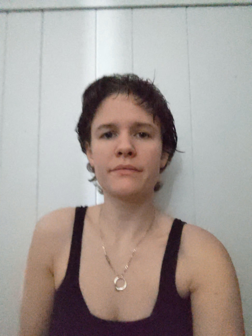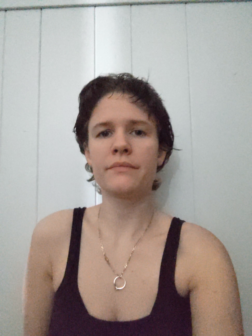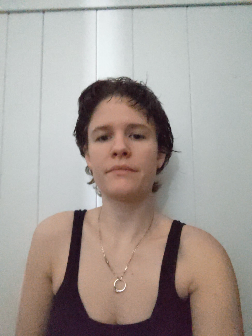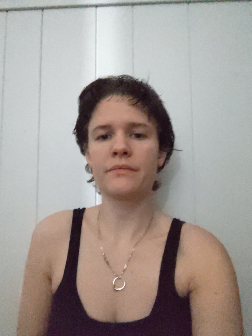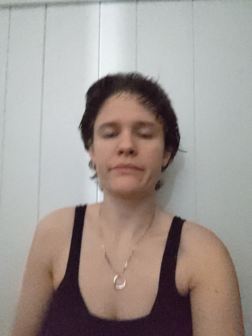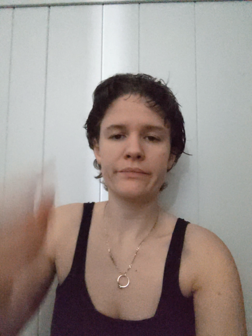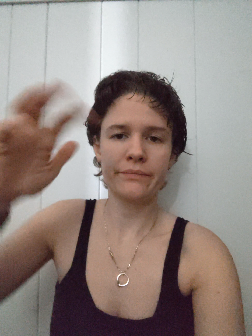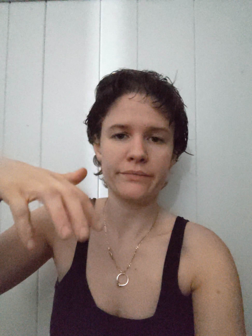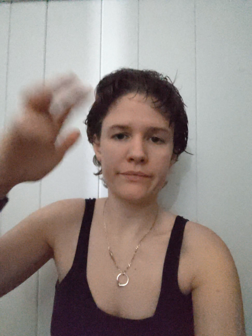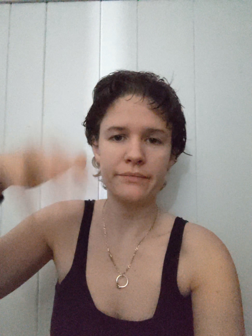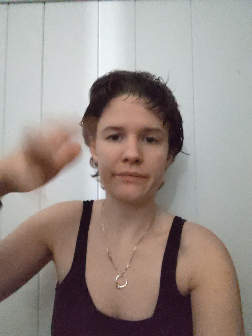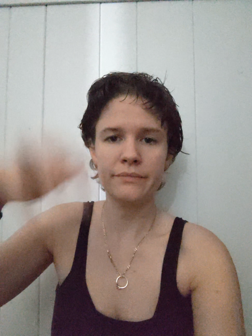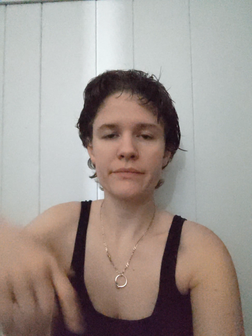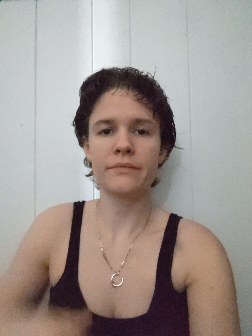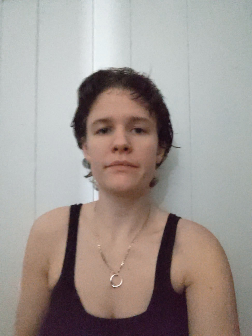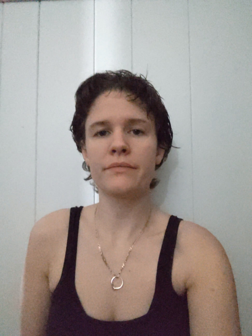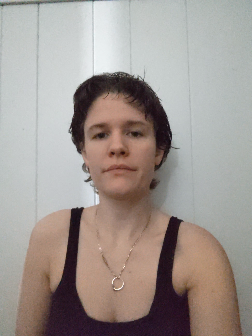rain